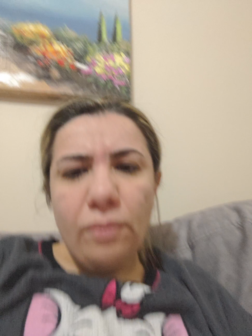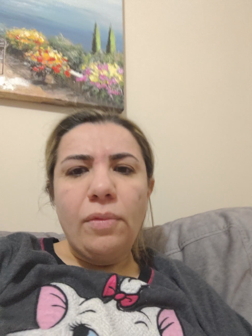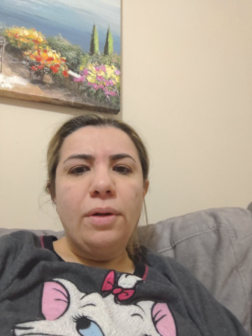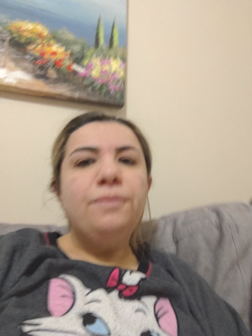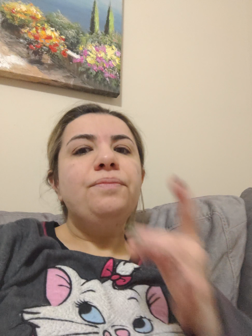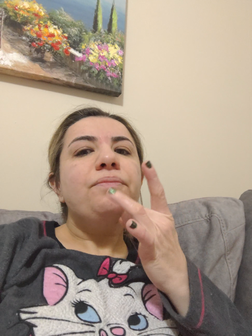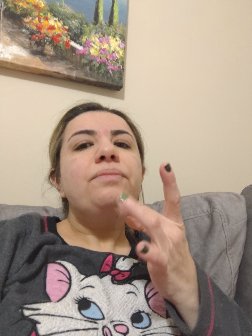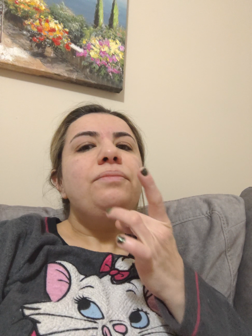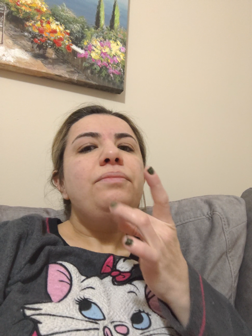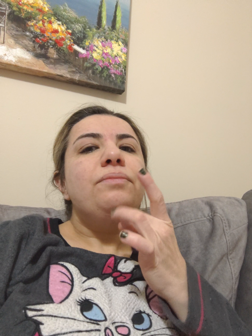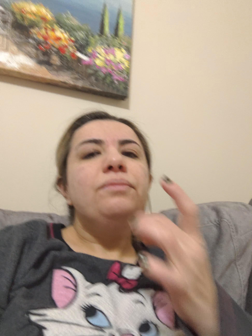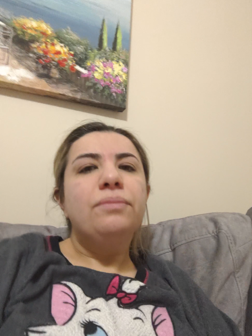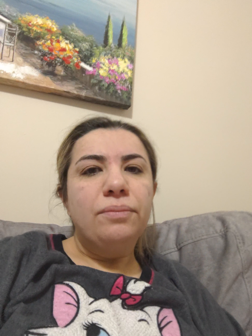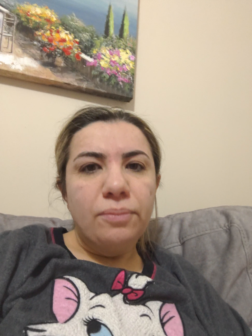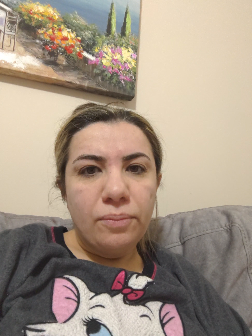snack